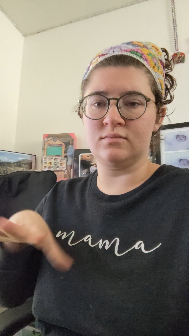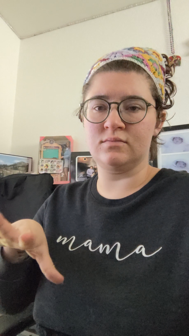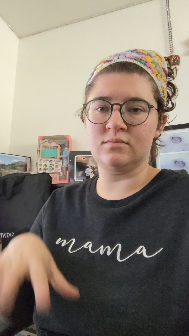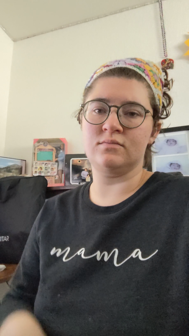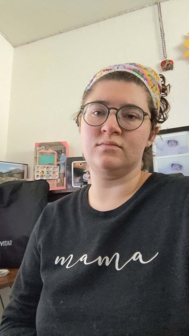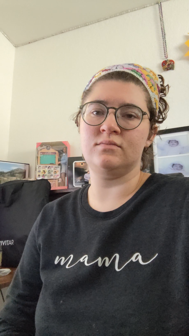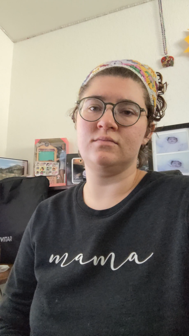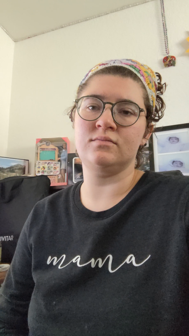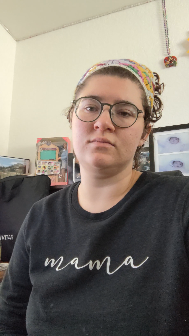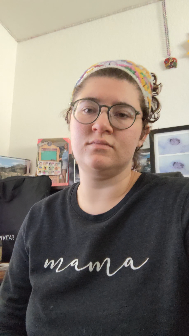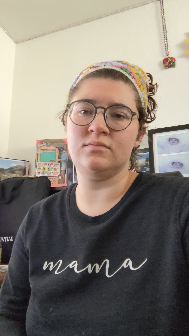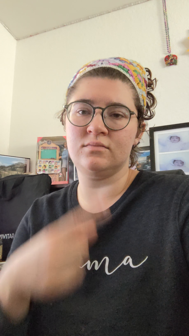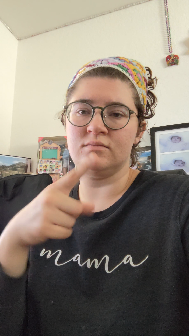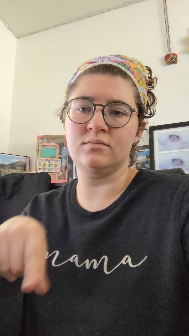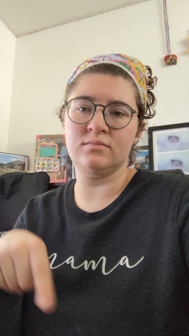cut